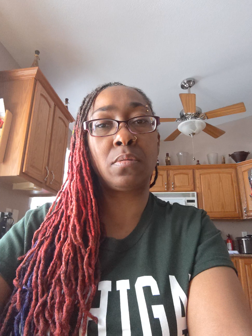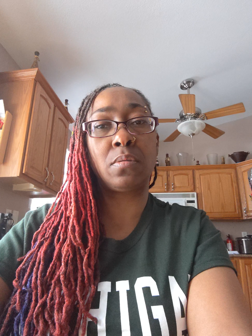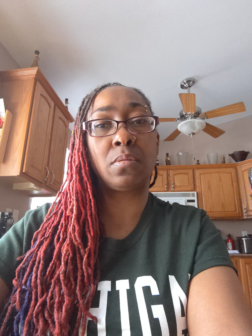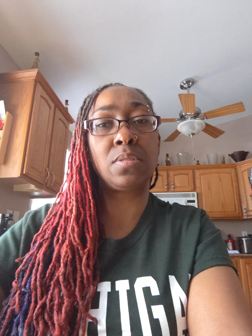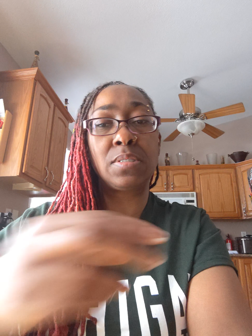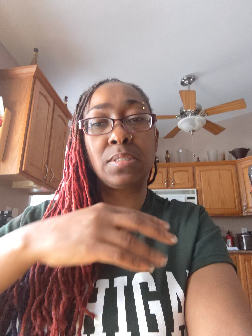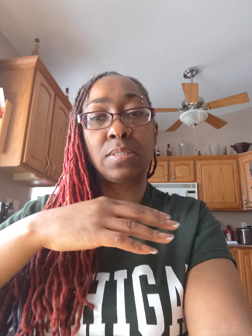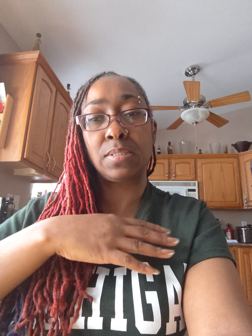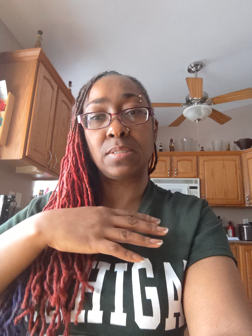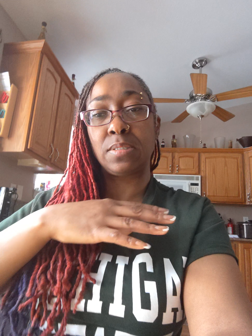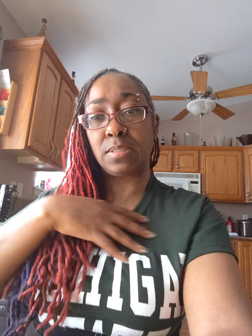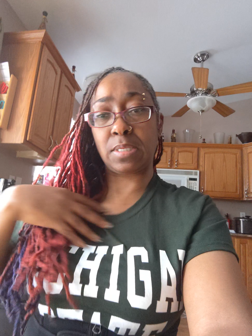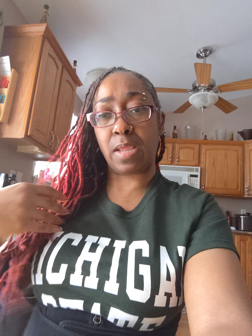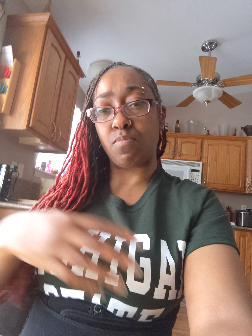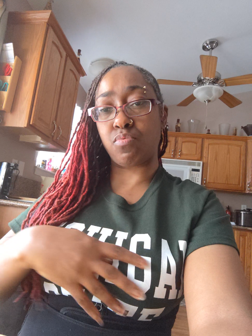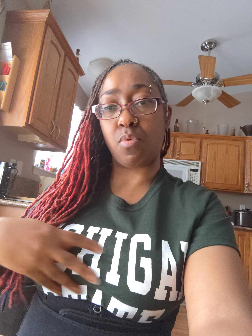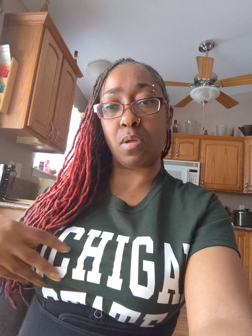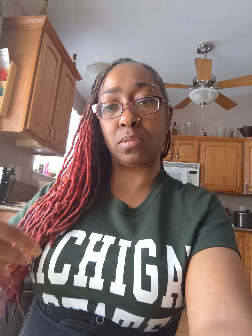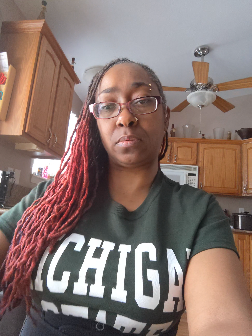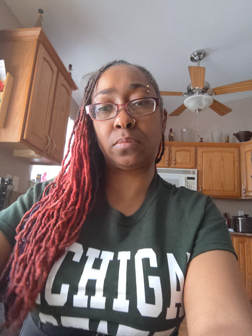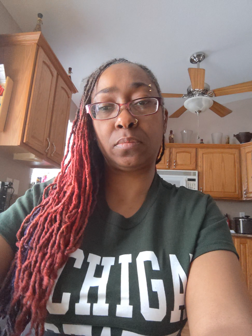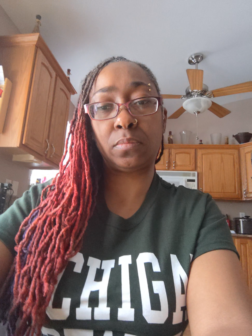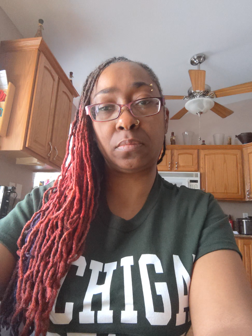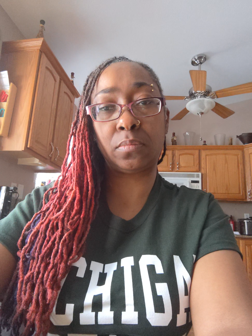zebra